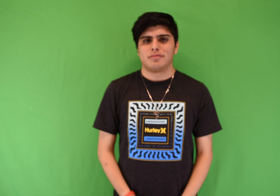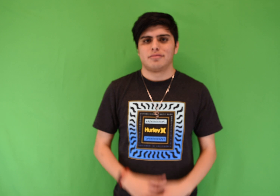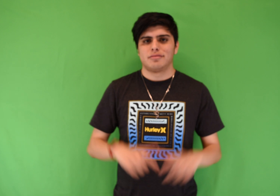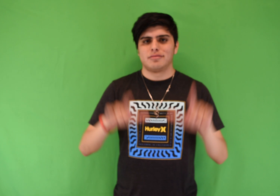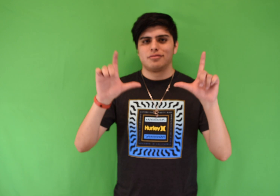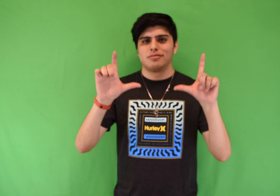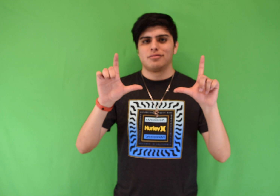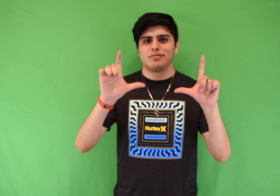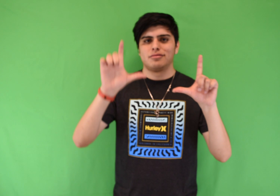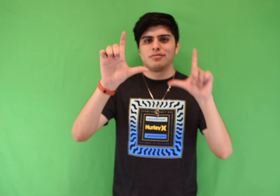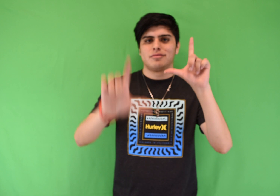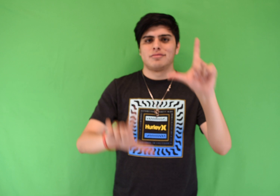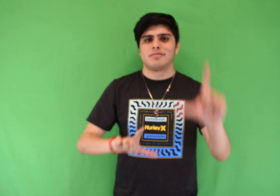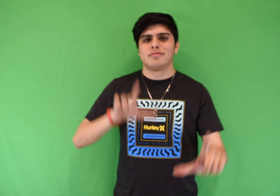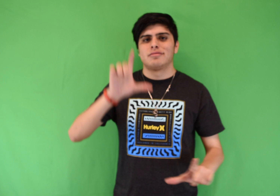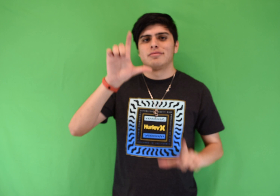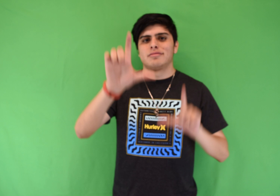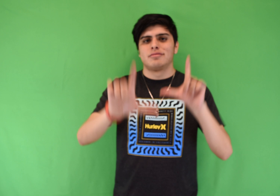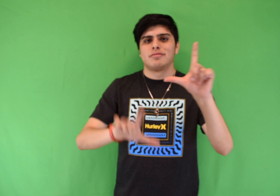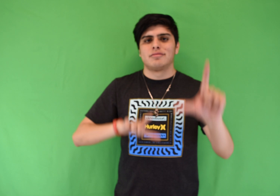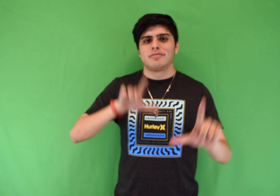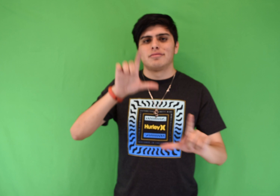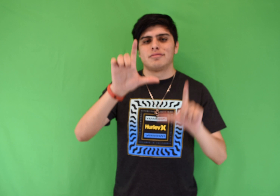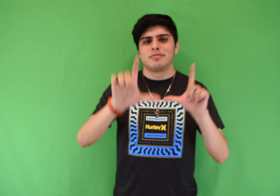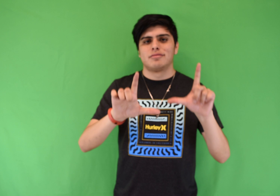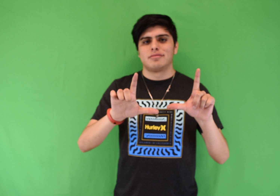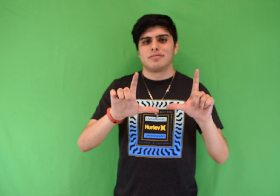LSM